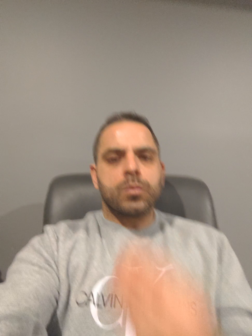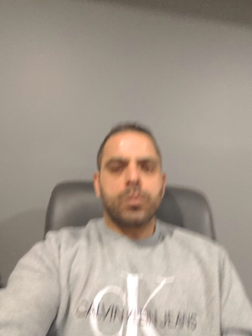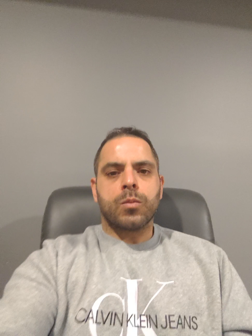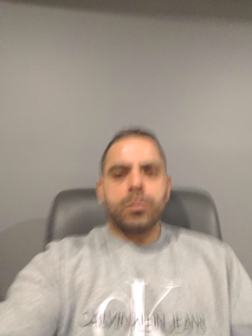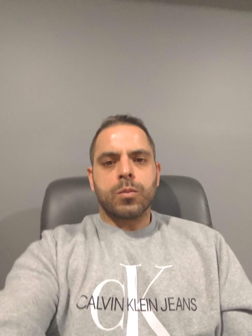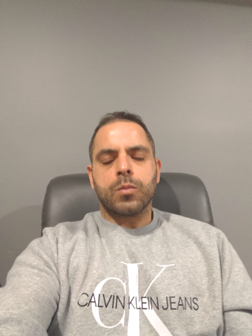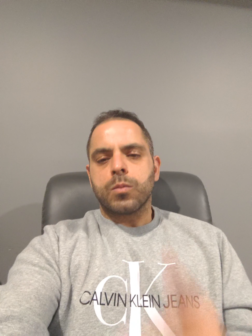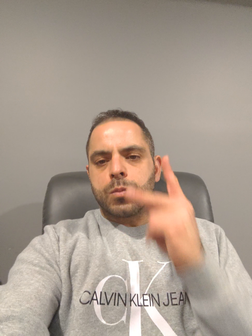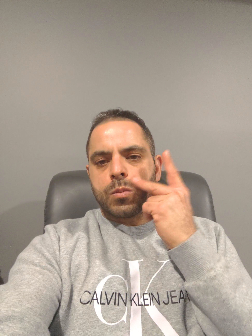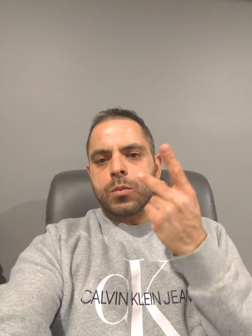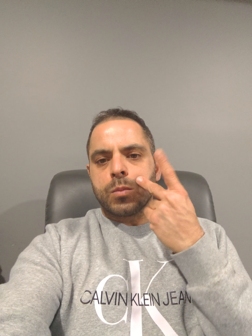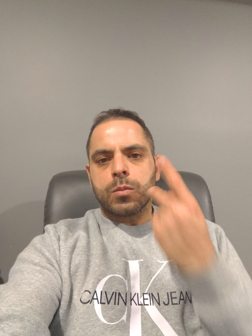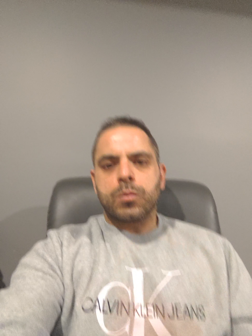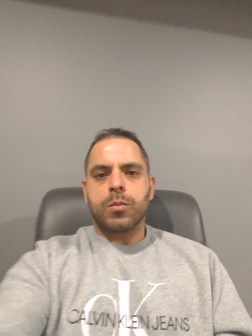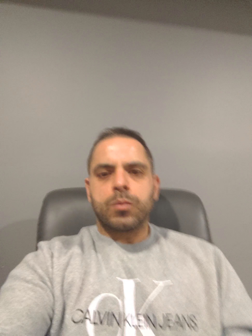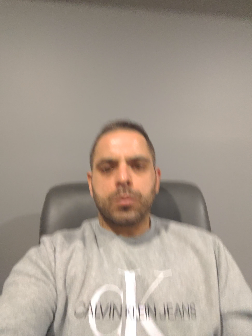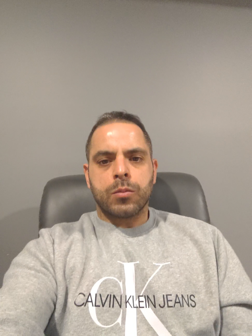kitty